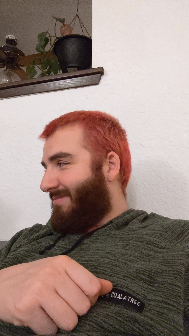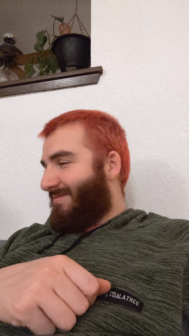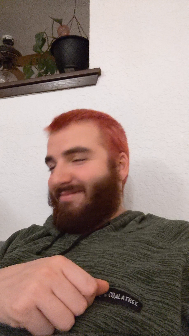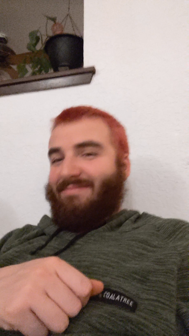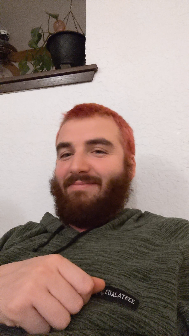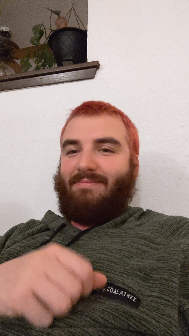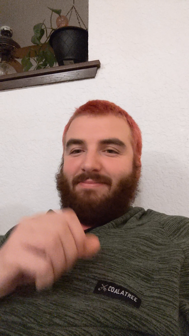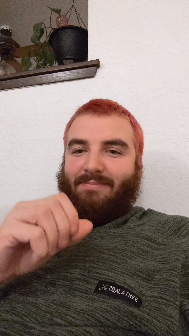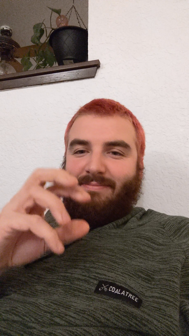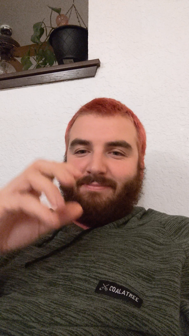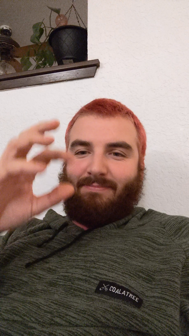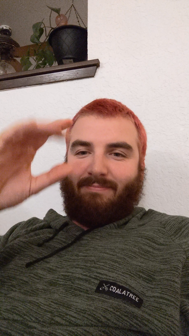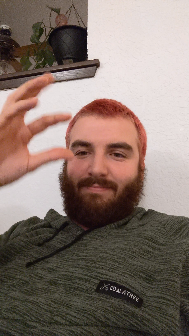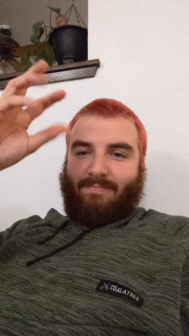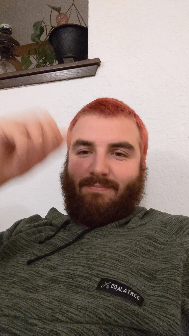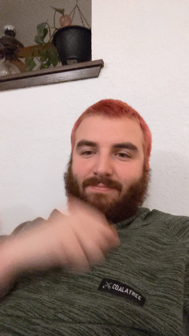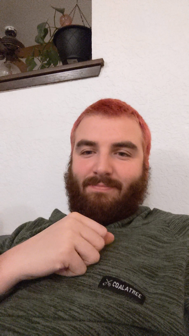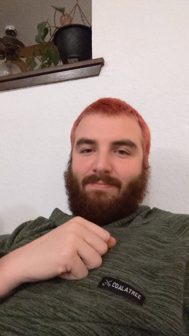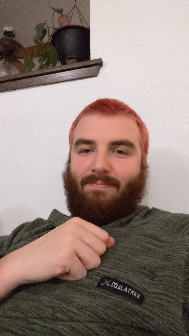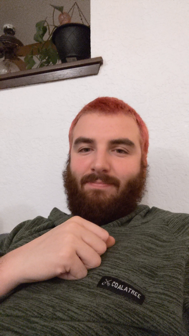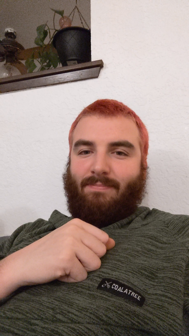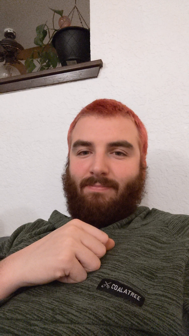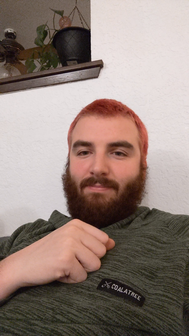bubbles